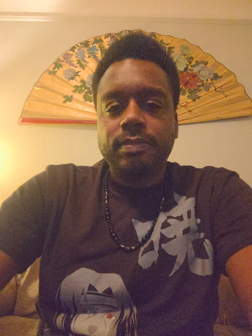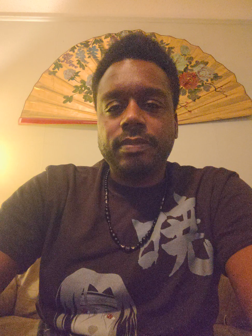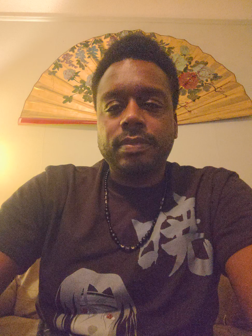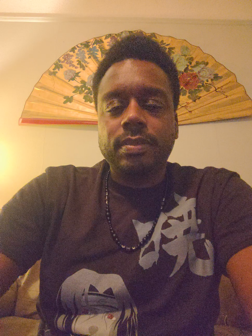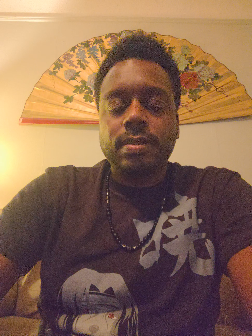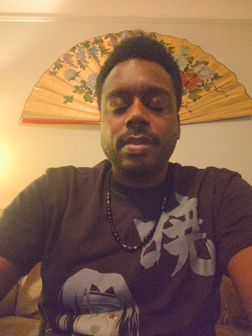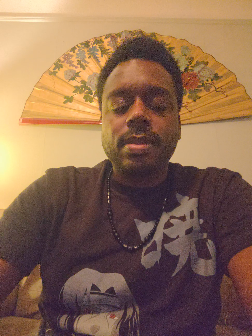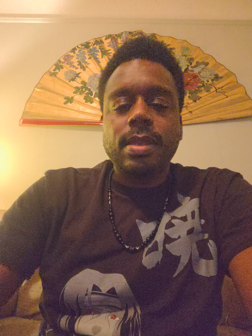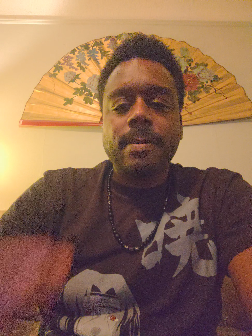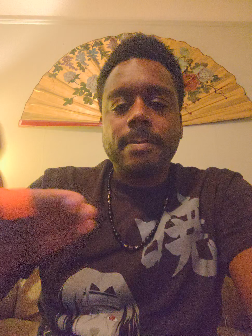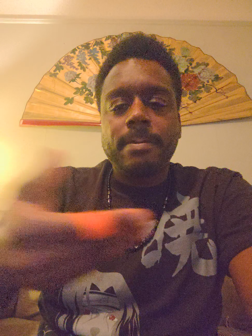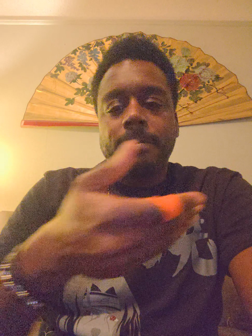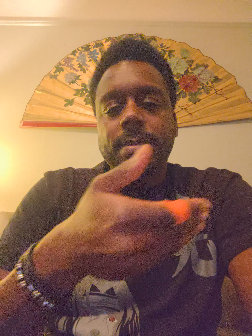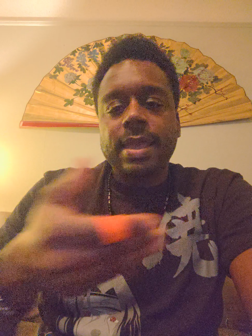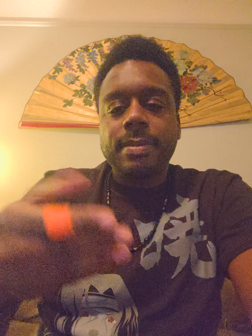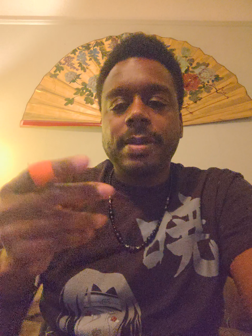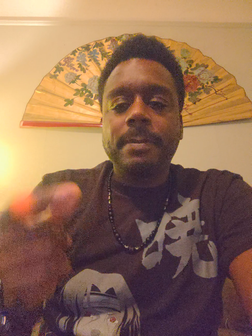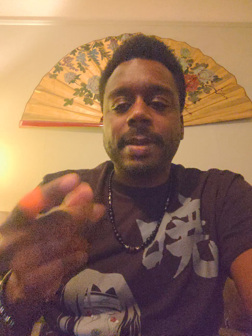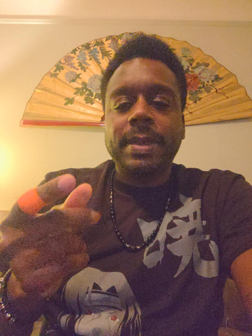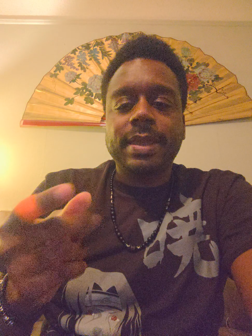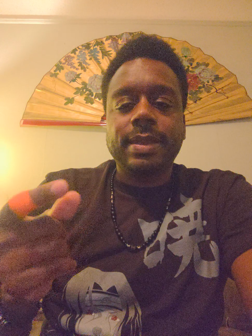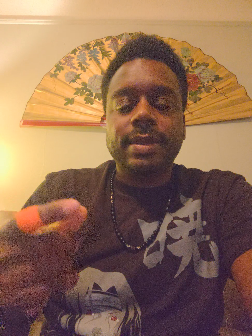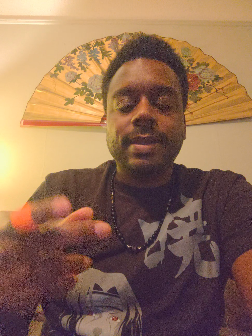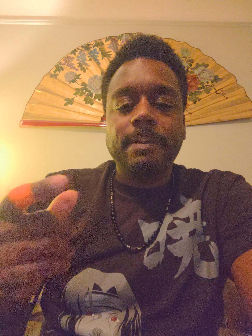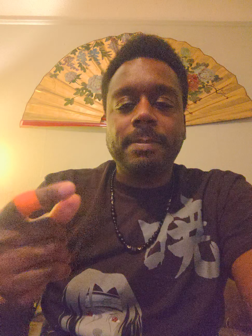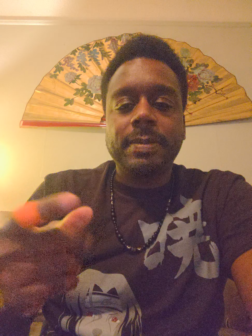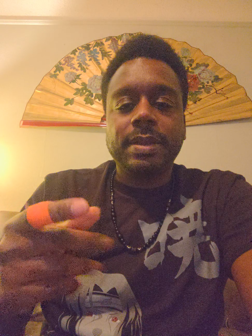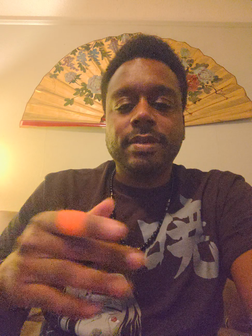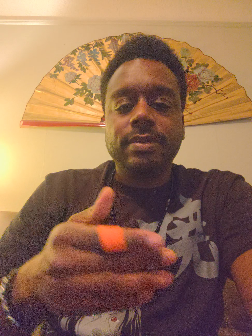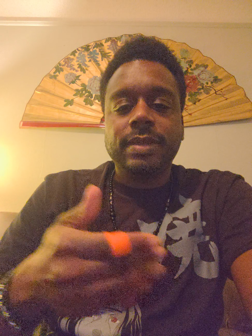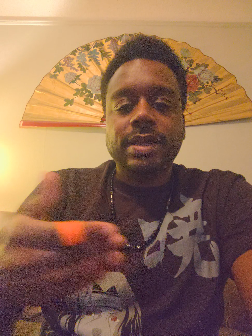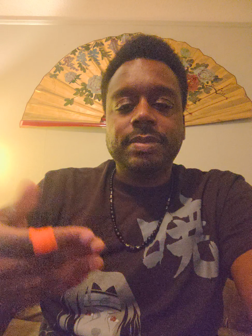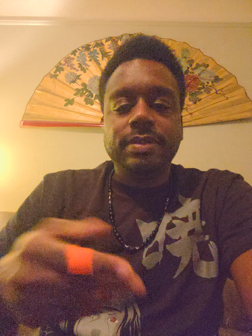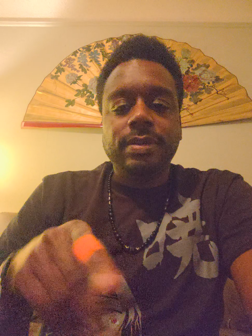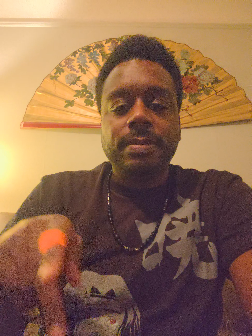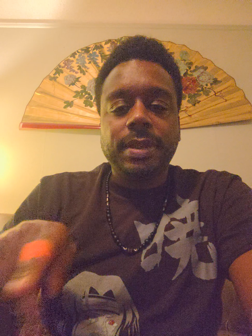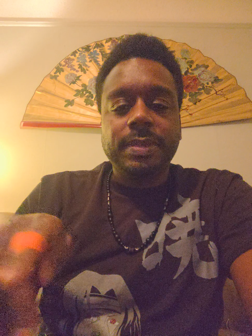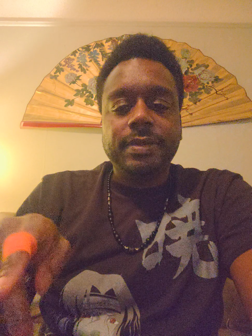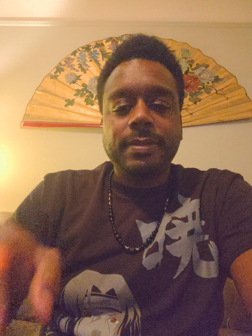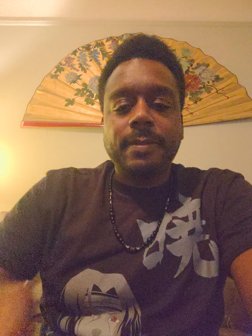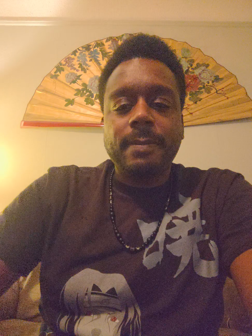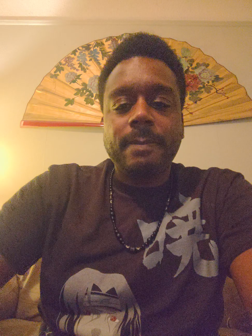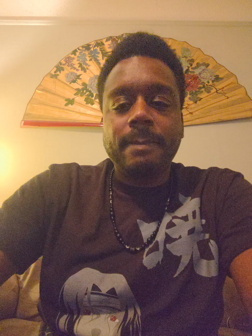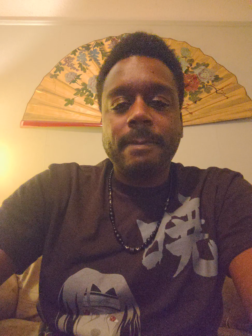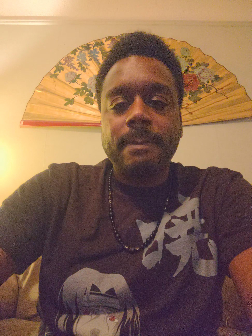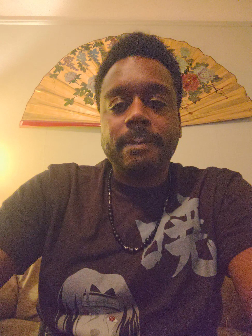puppy